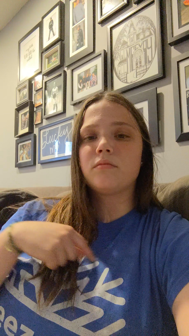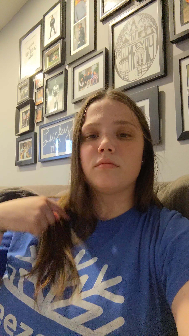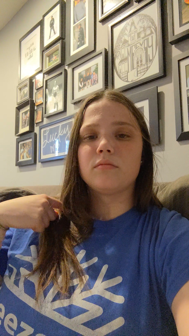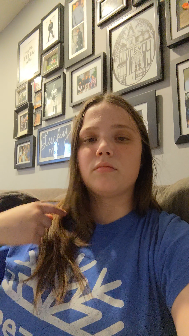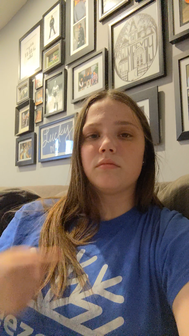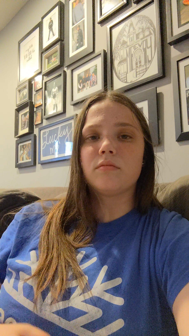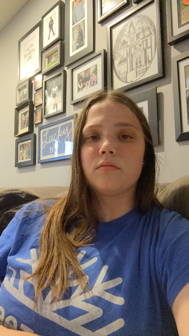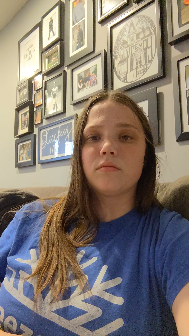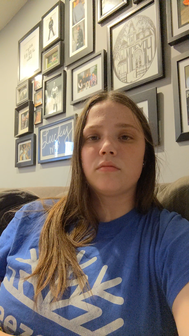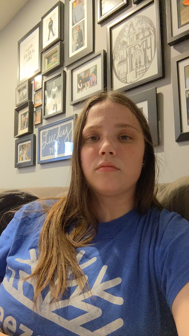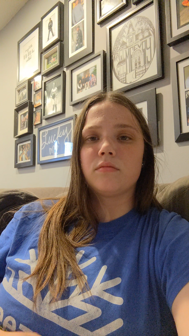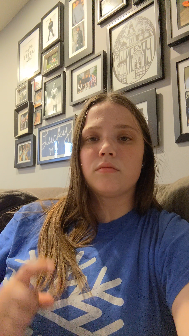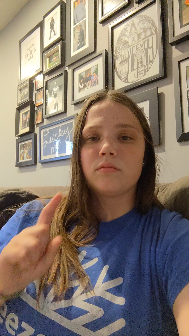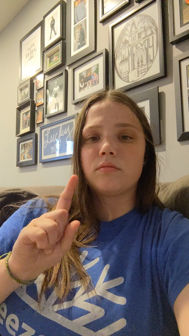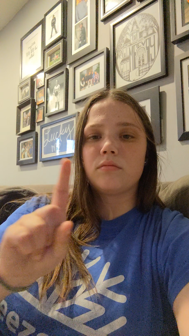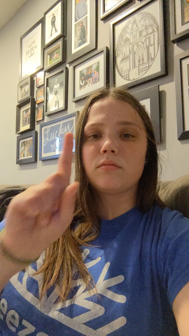bump